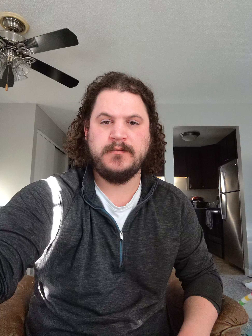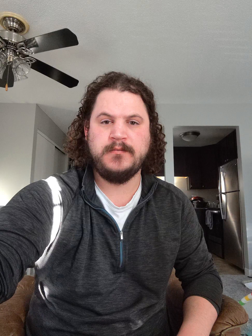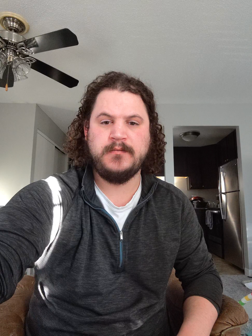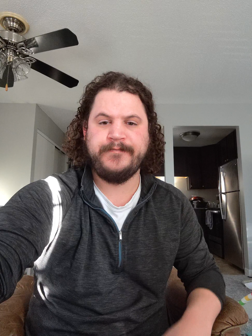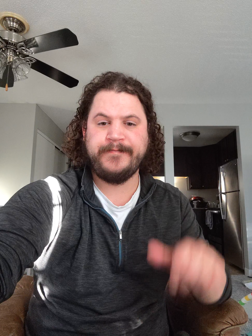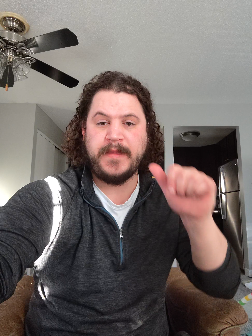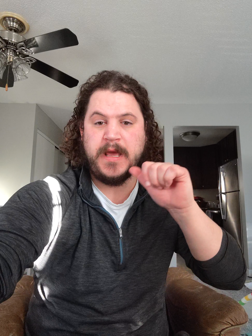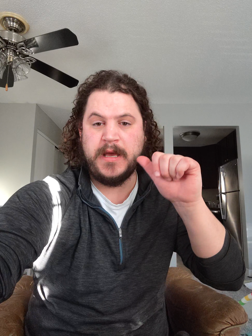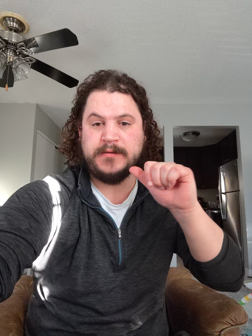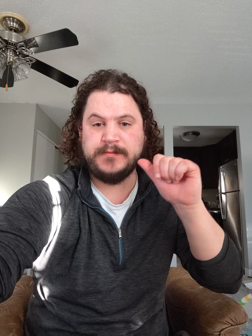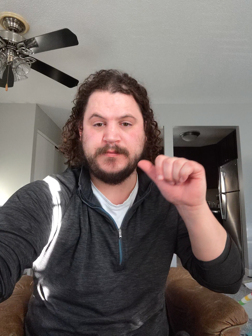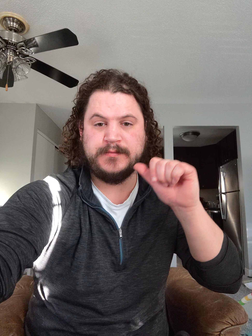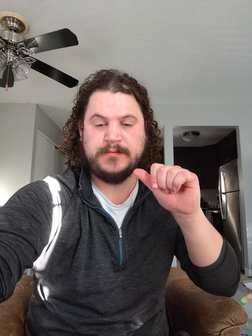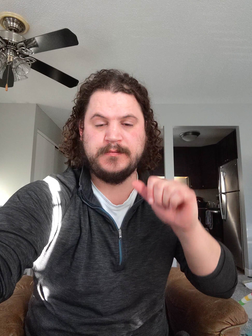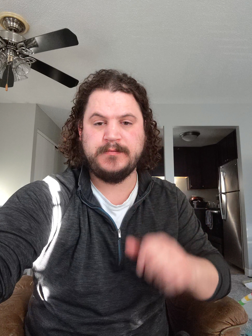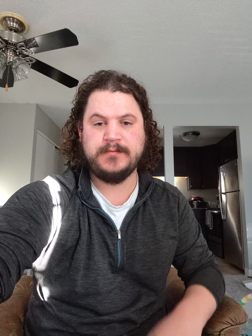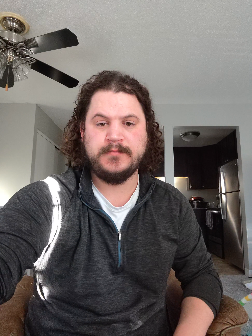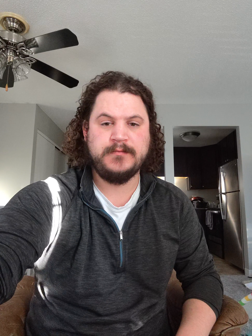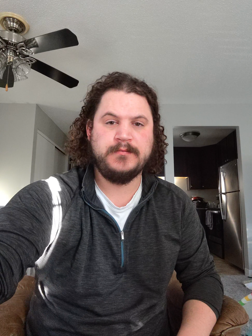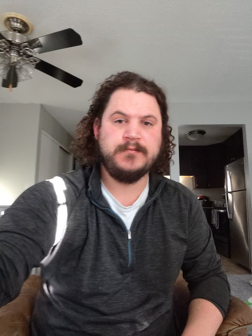aunt